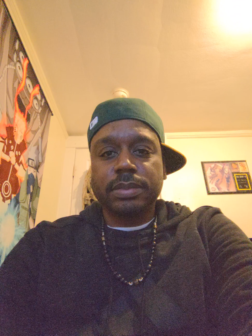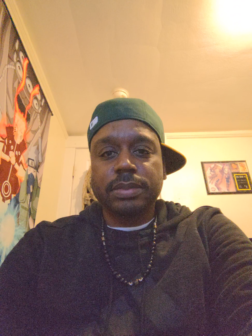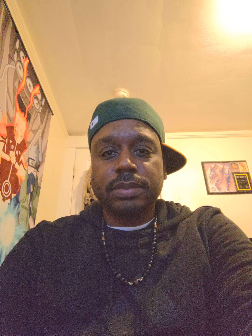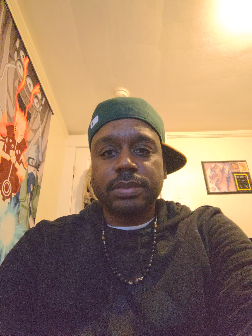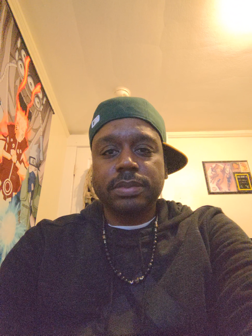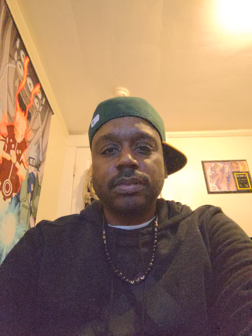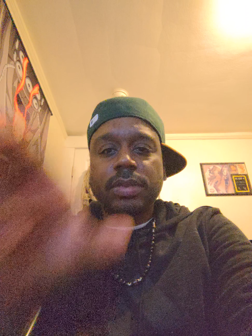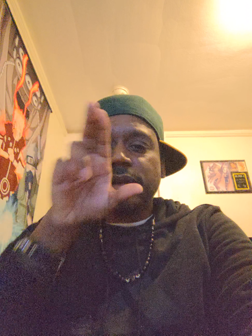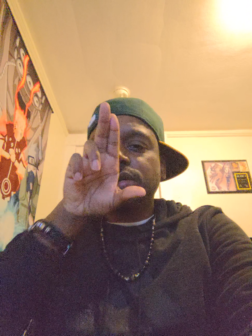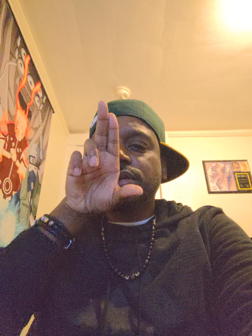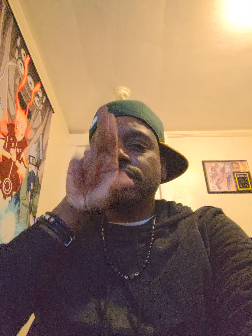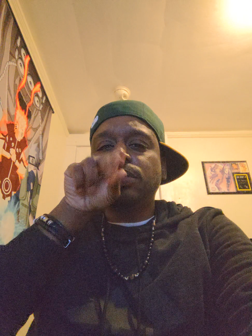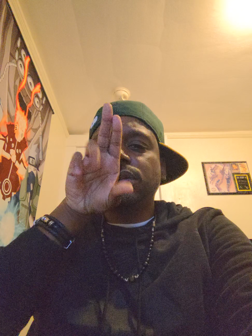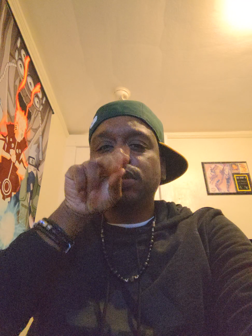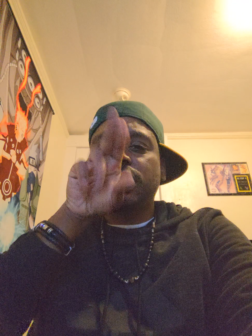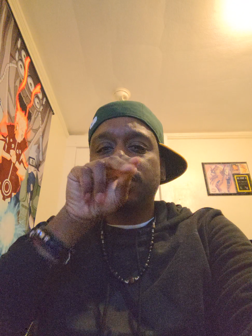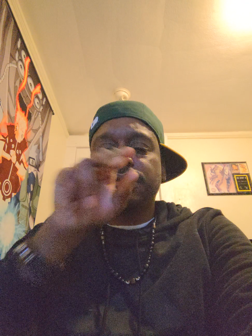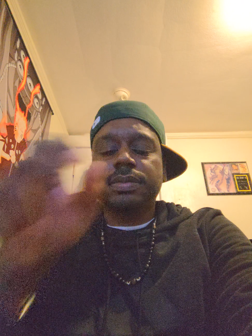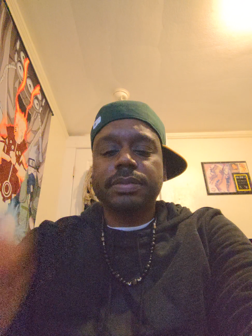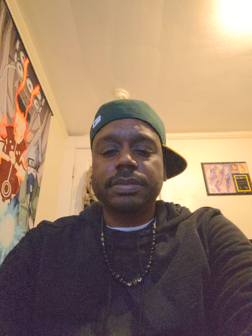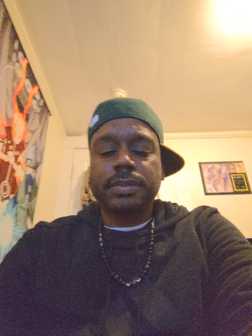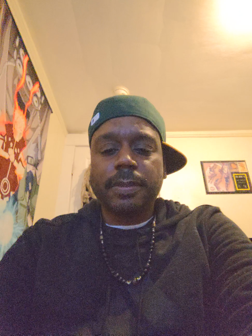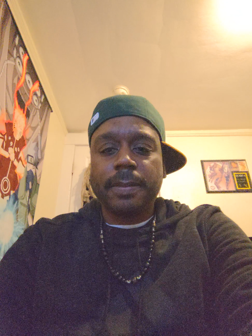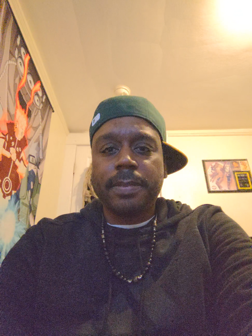duck